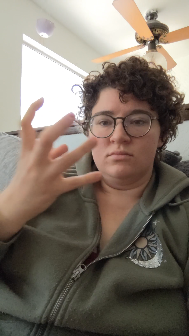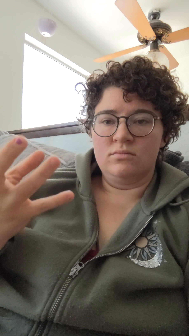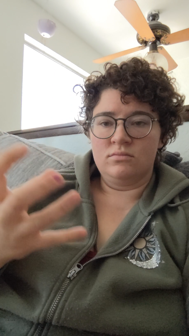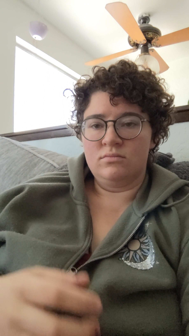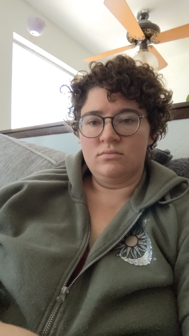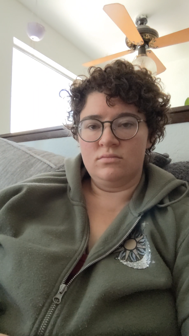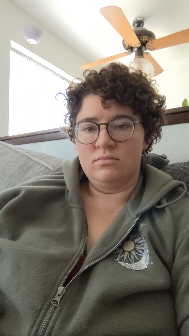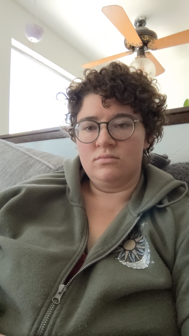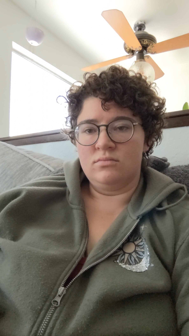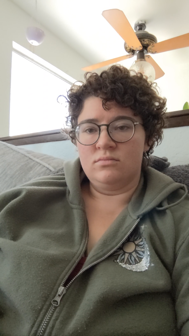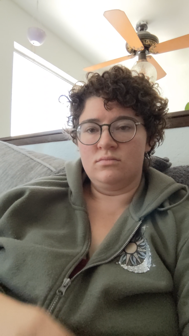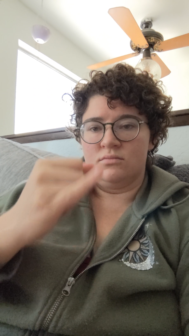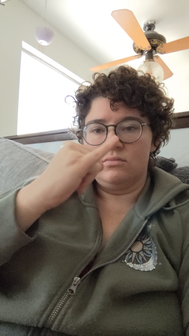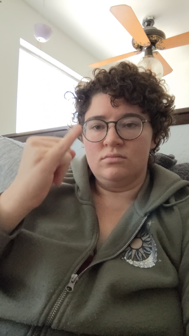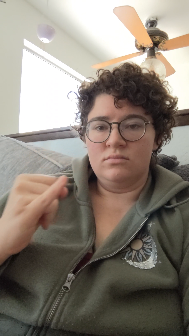draw